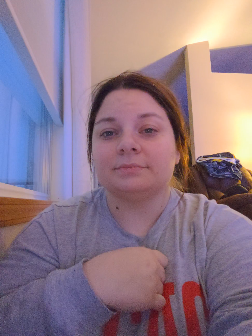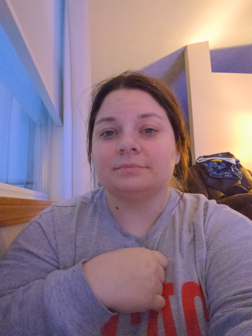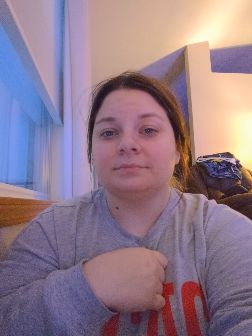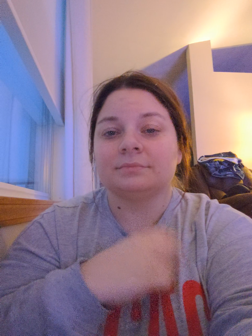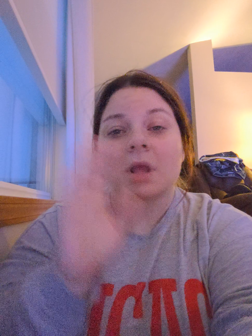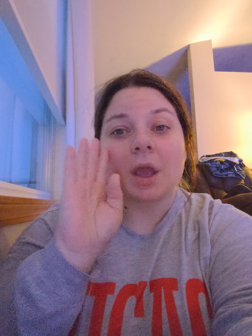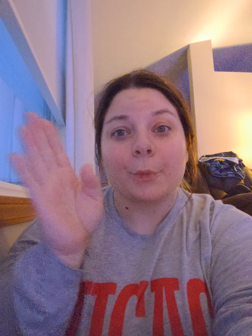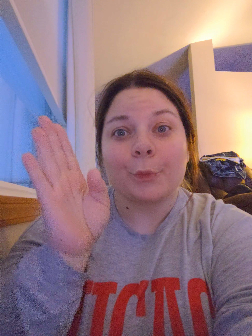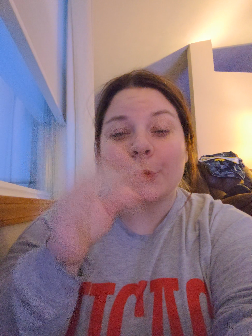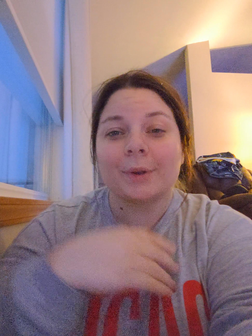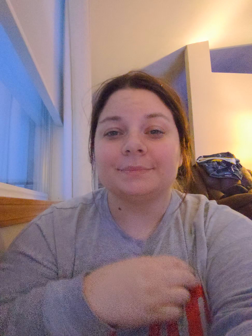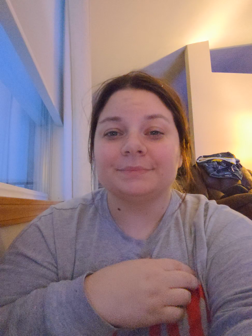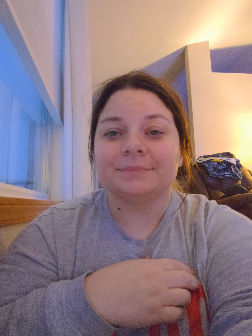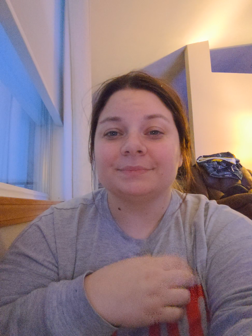hello